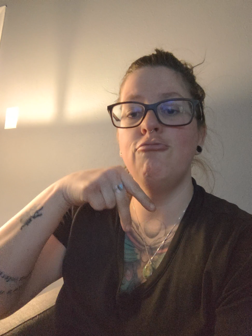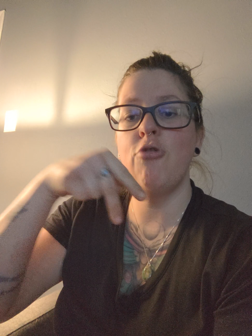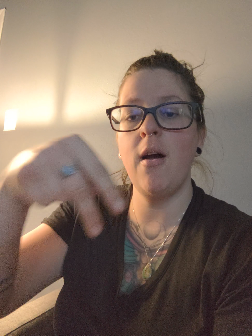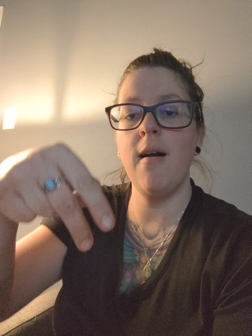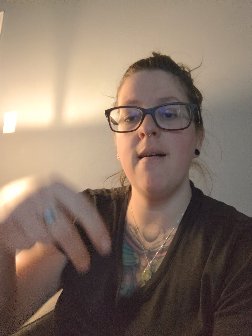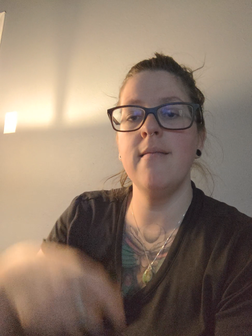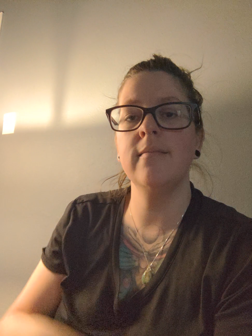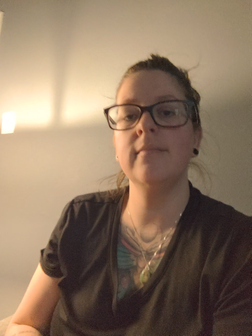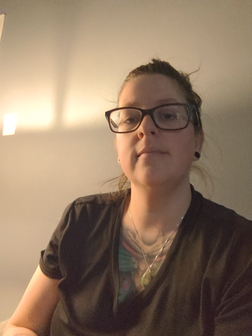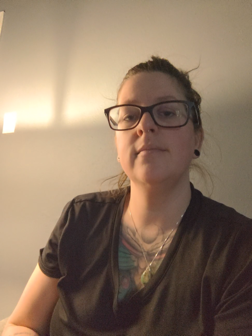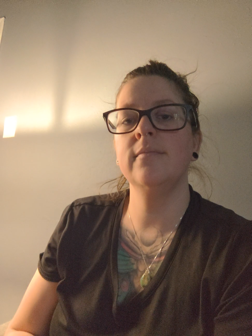ride